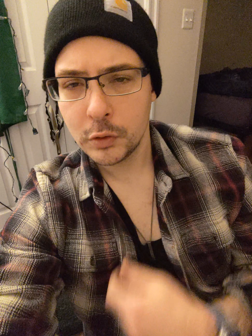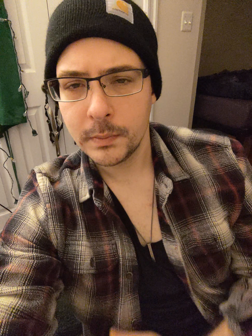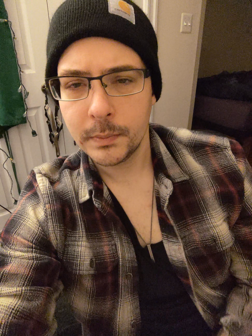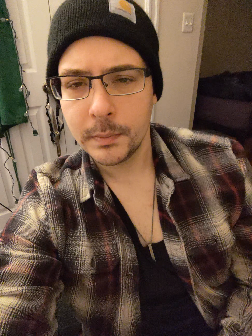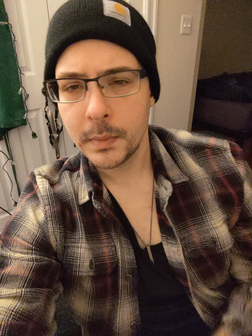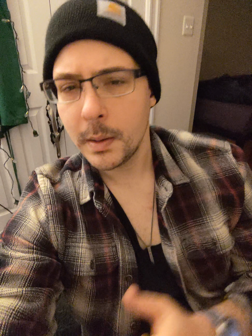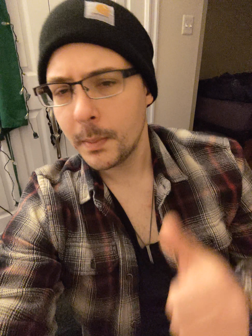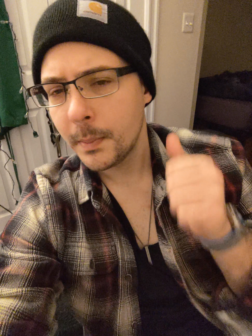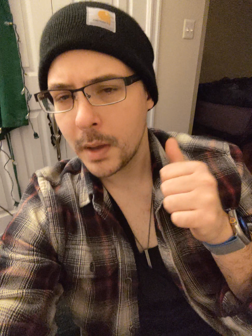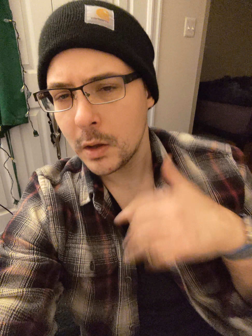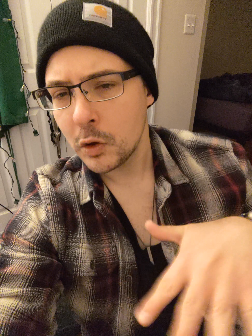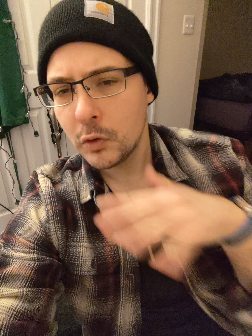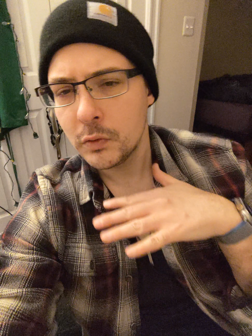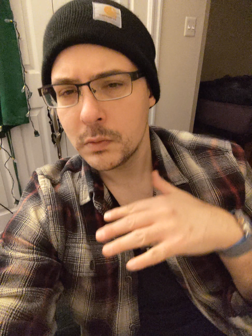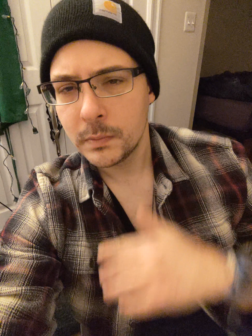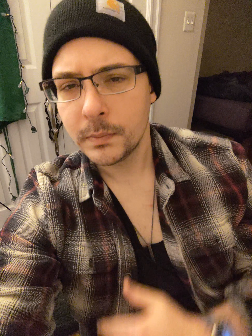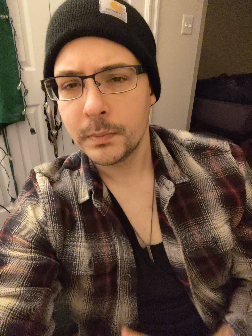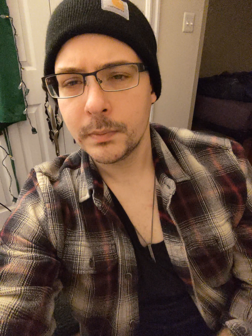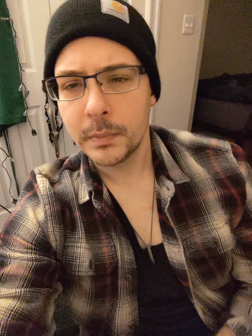backyard